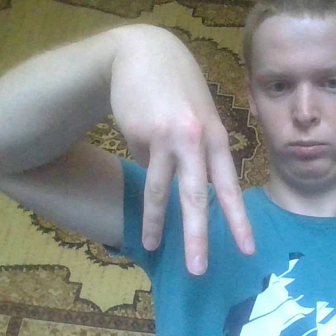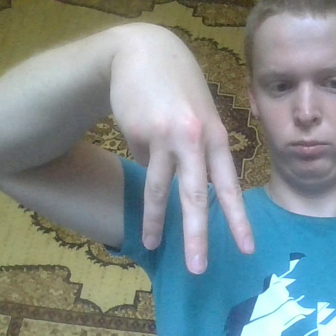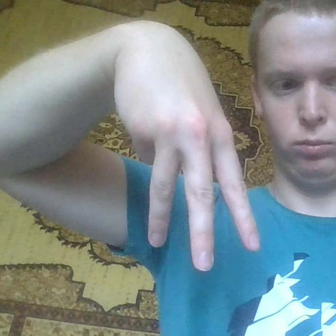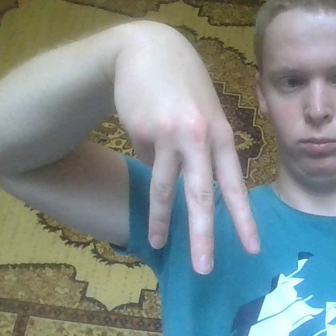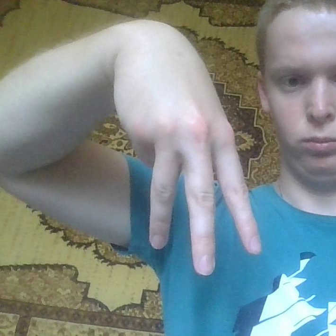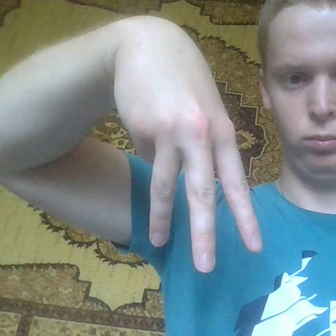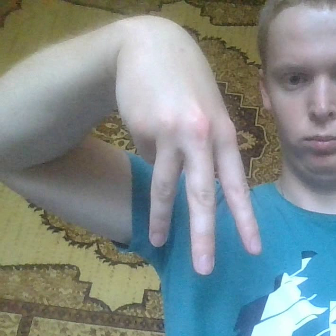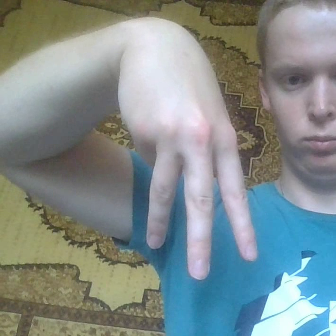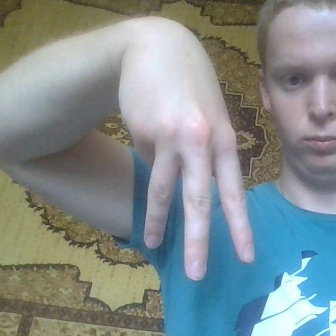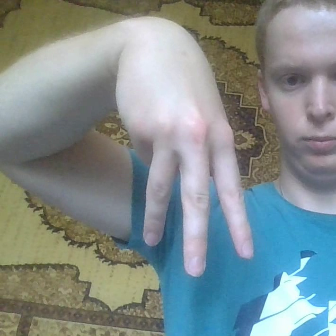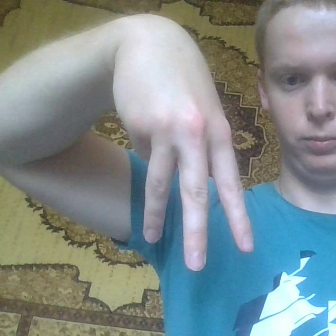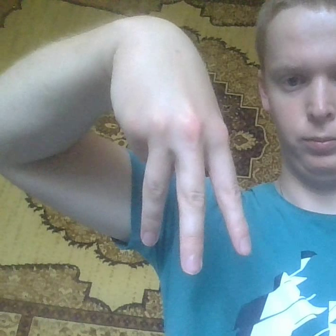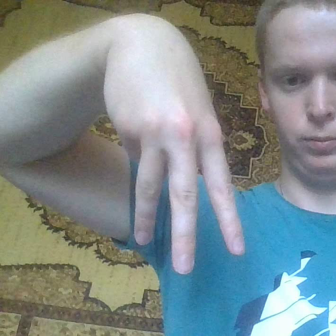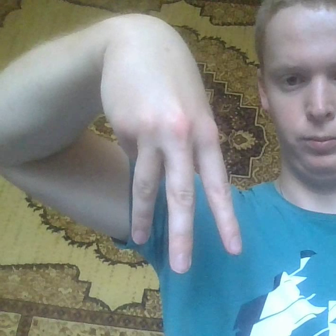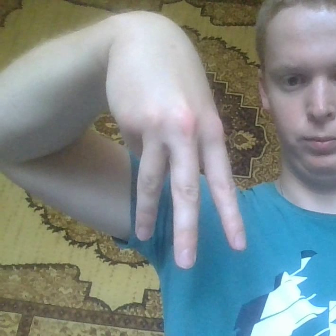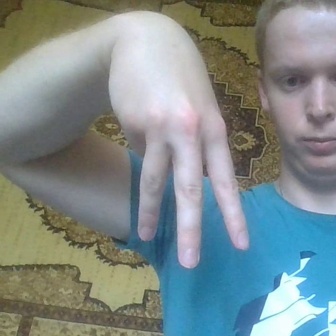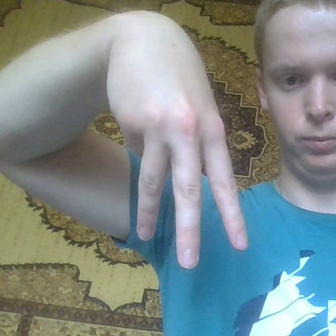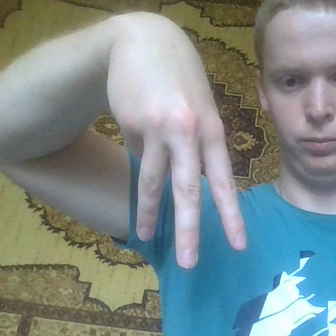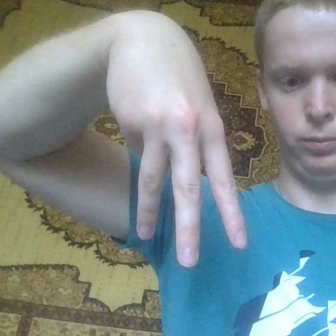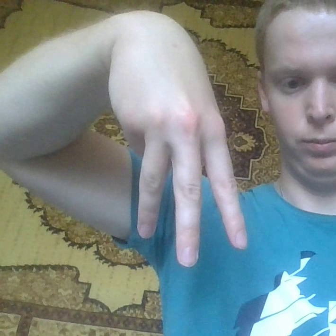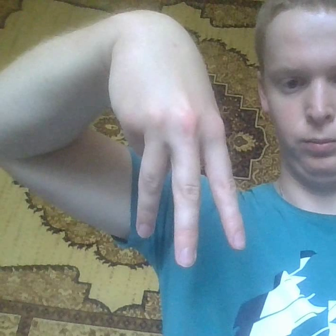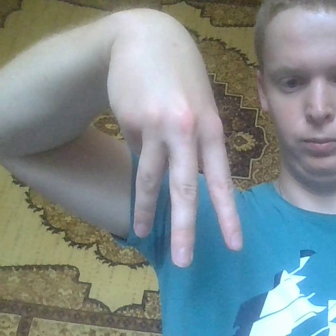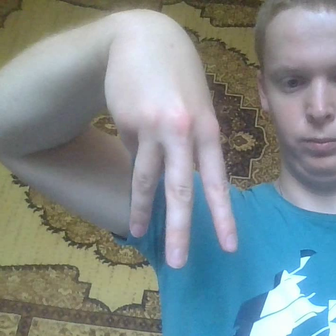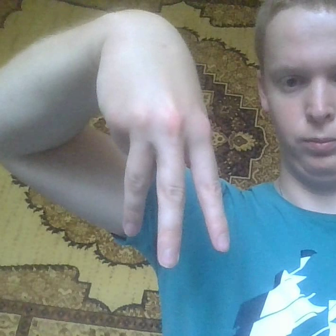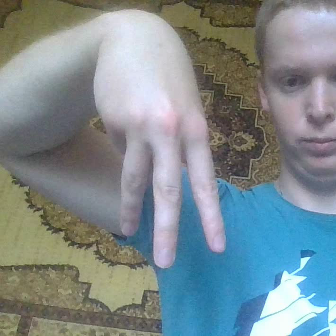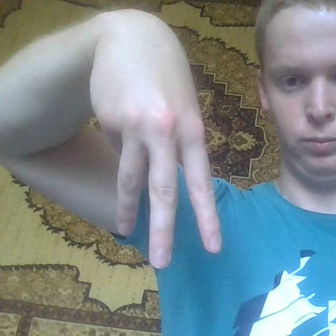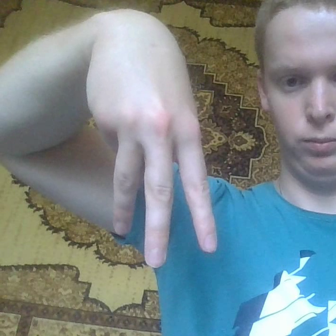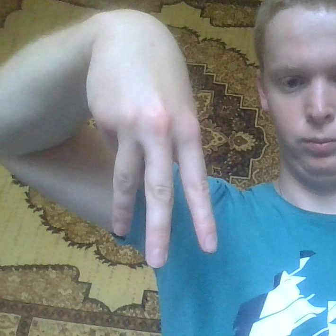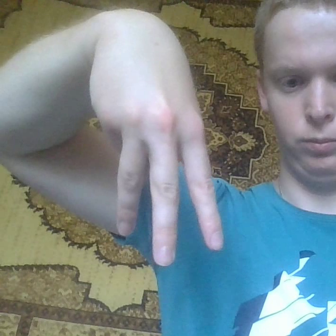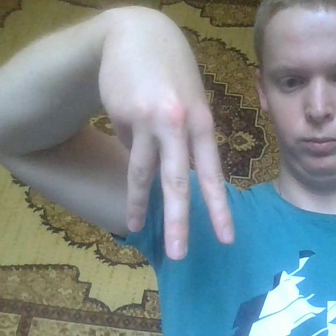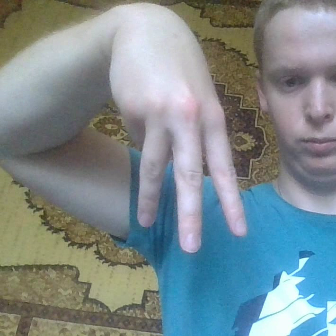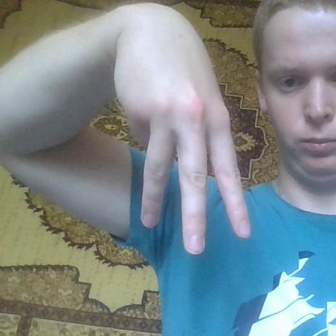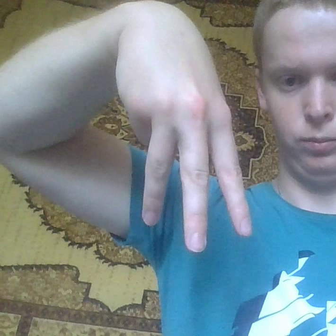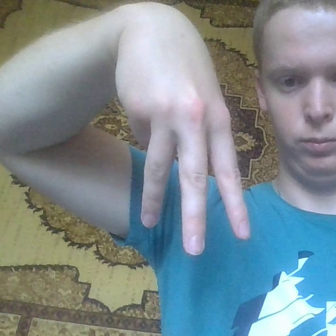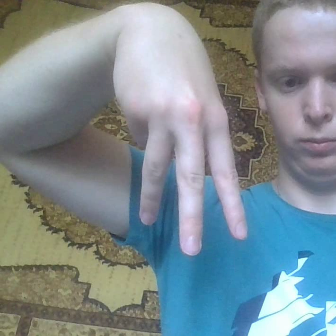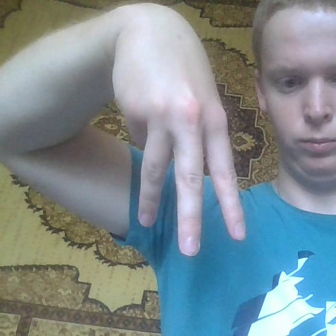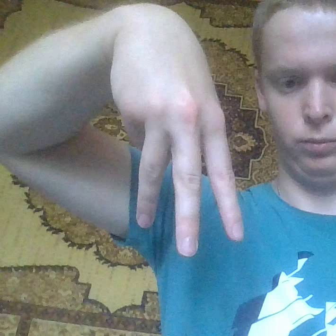М